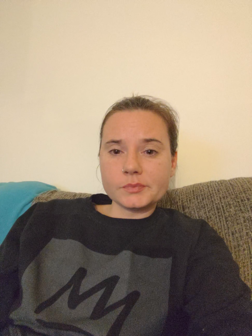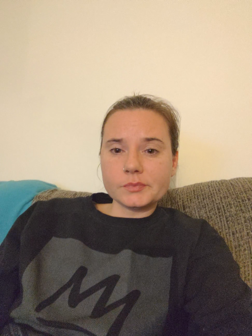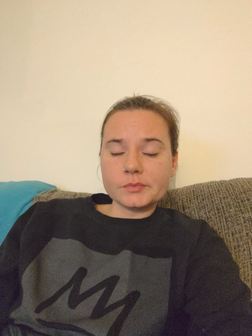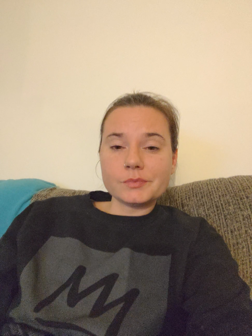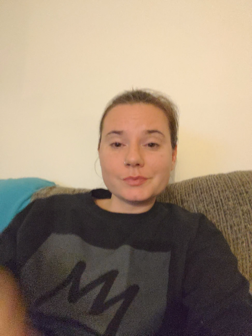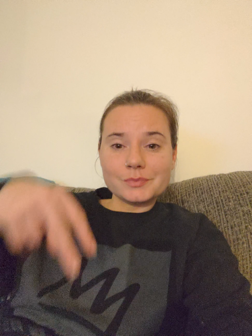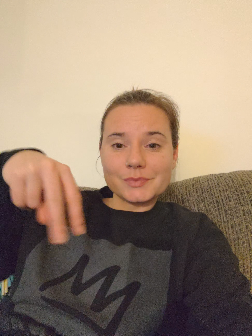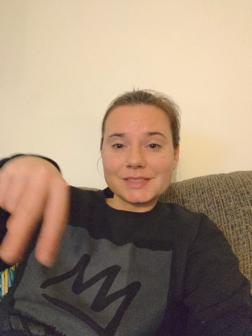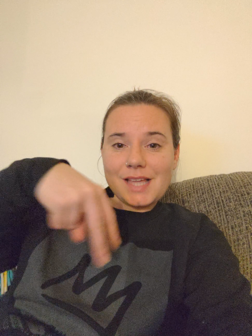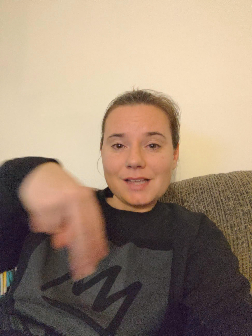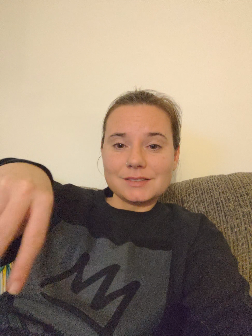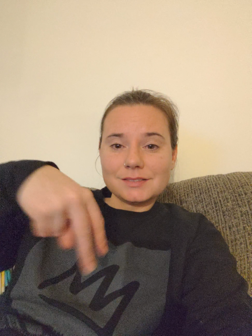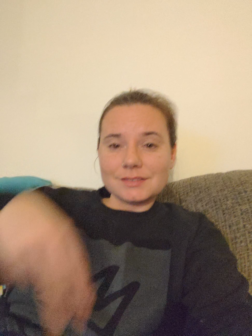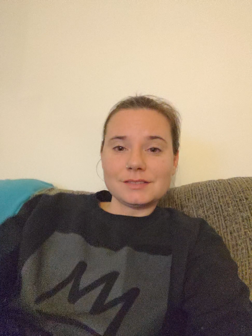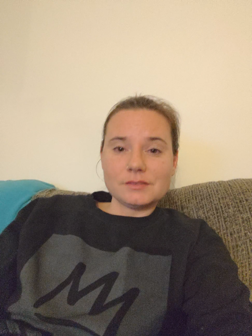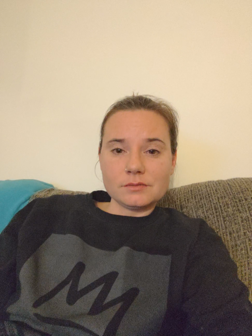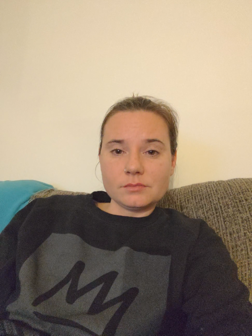dance